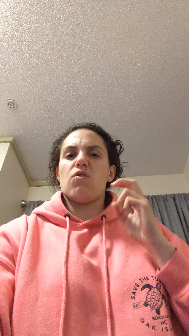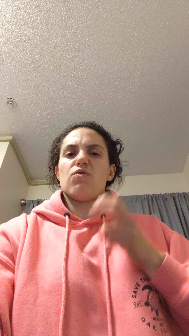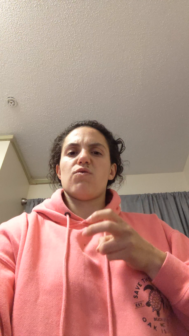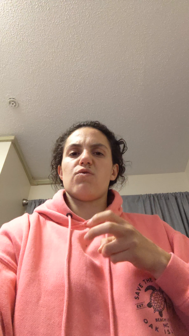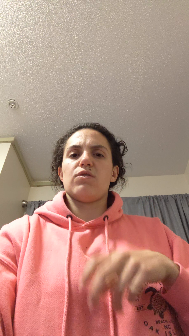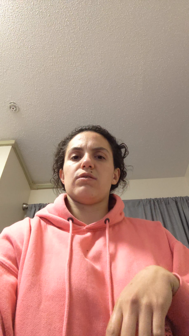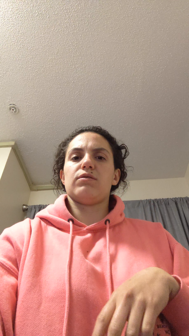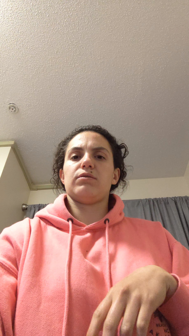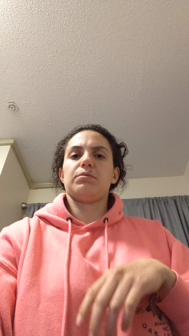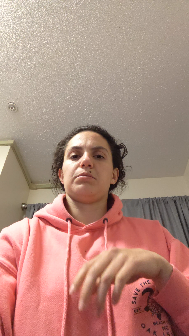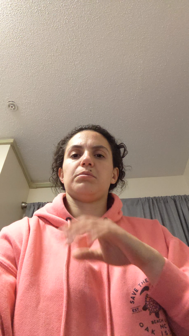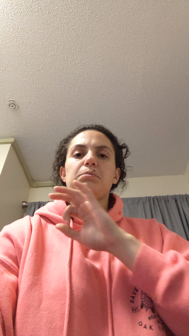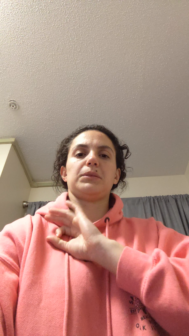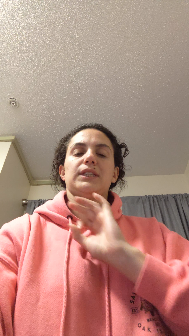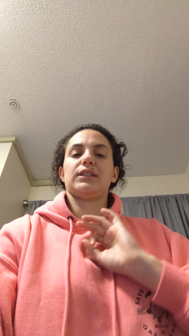beads